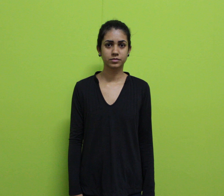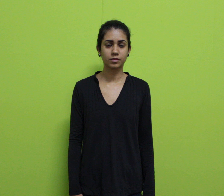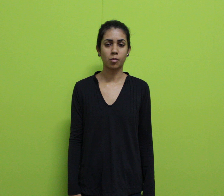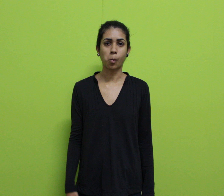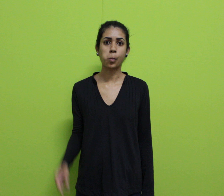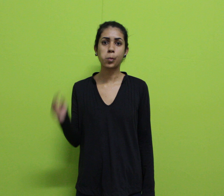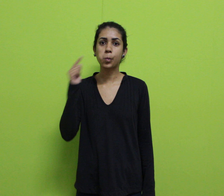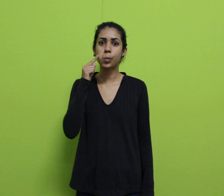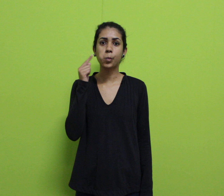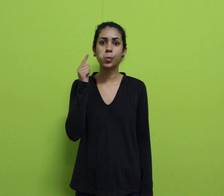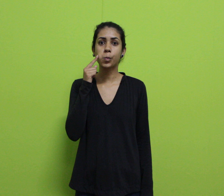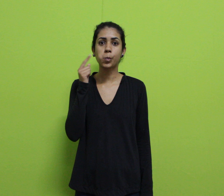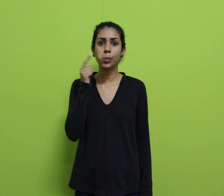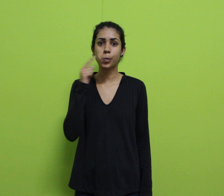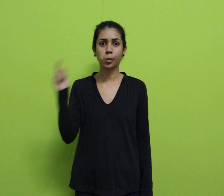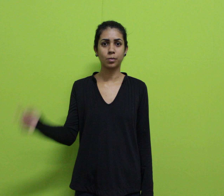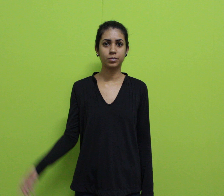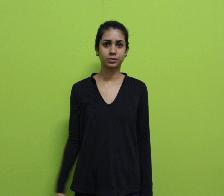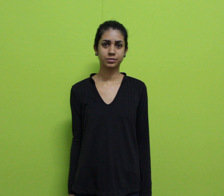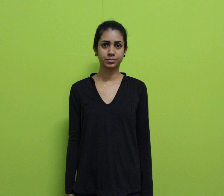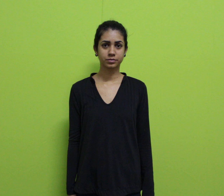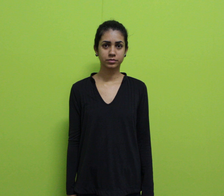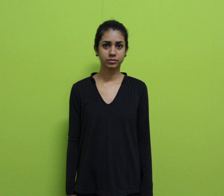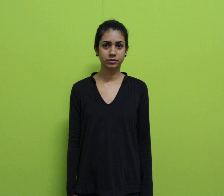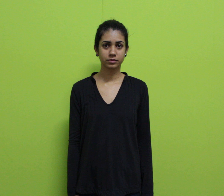bala